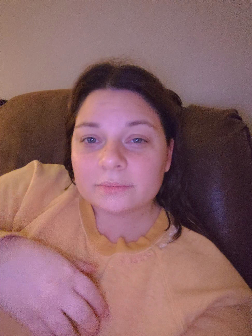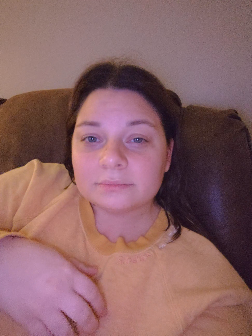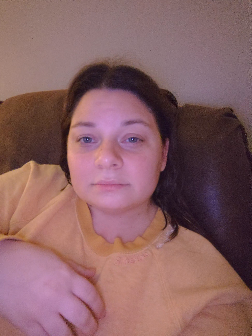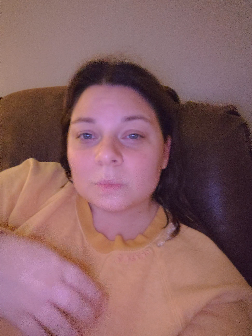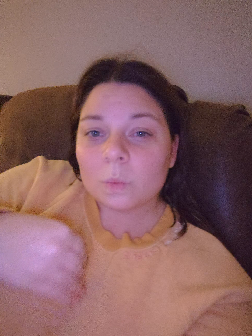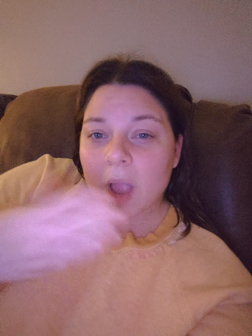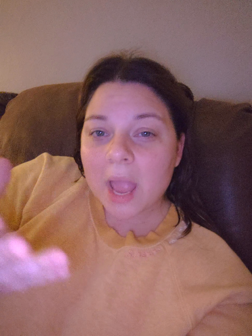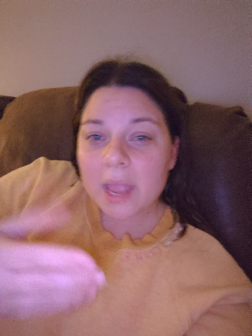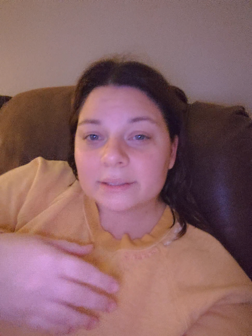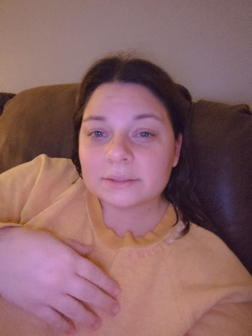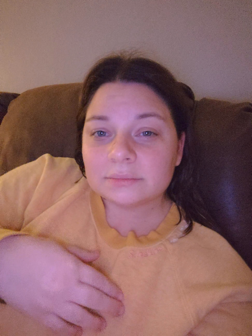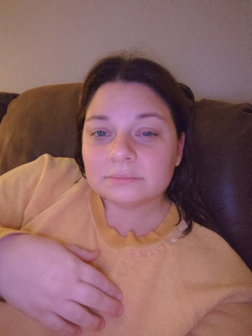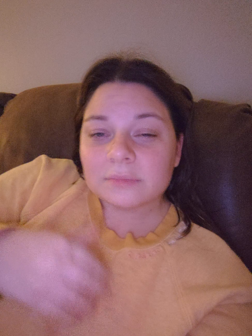white